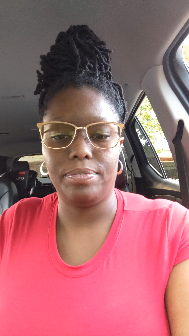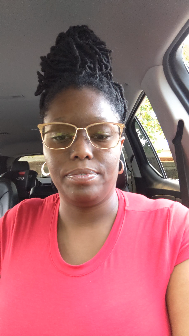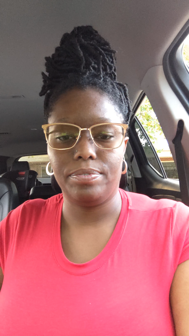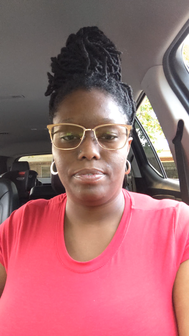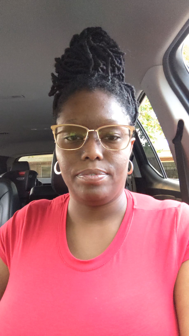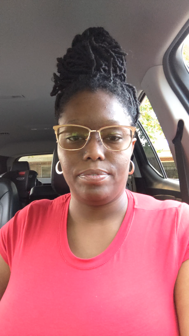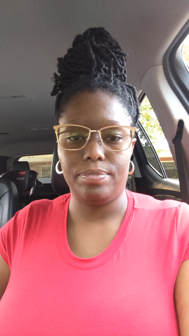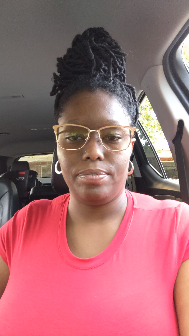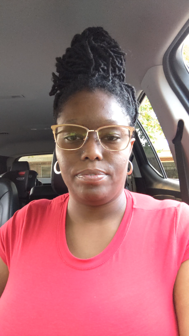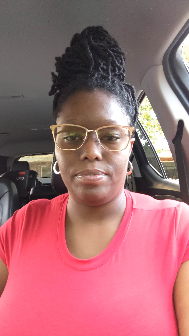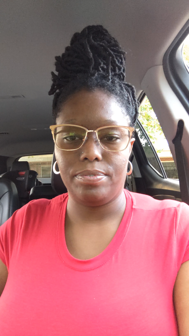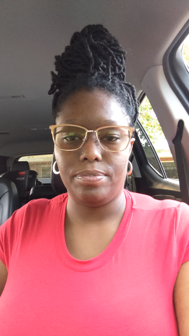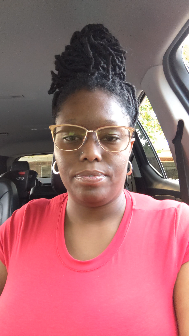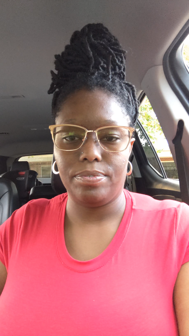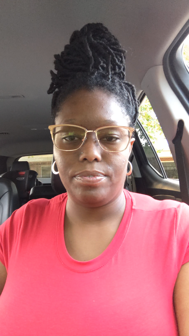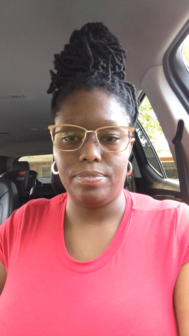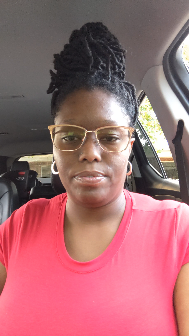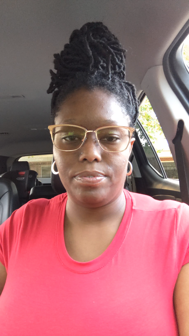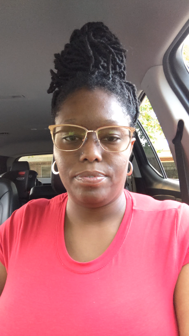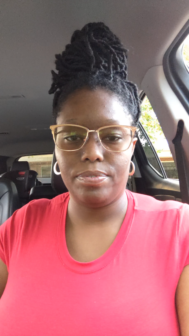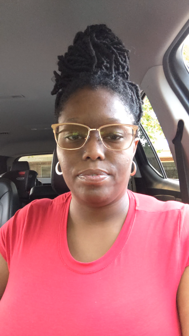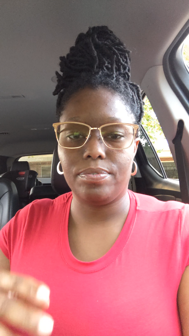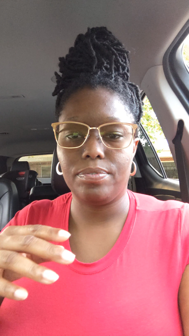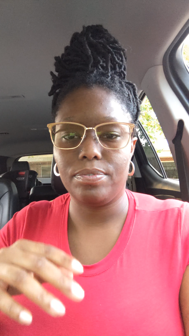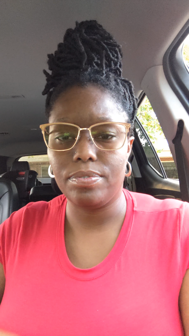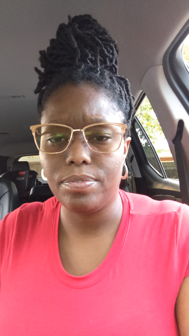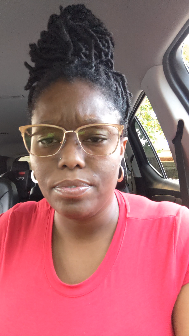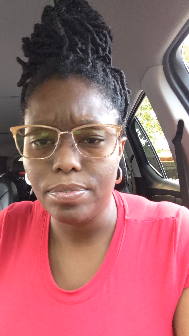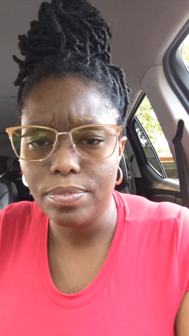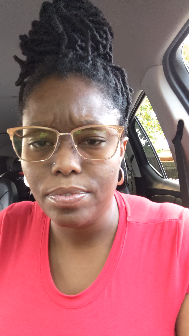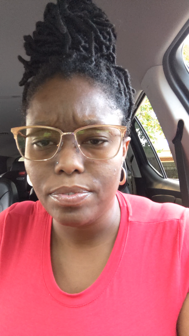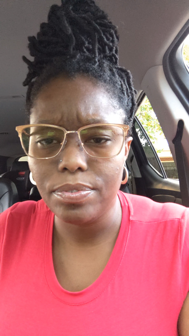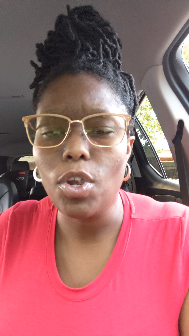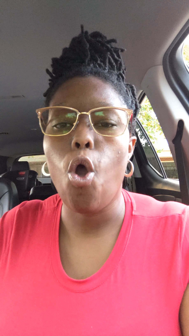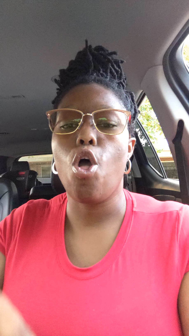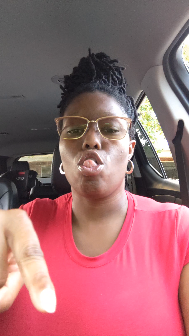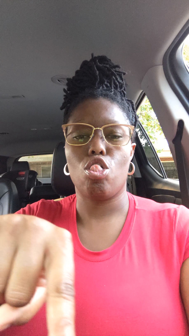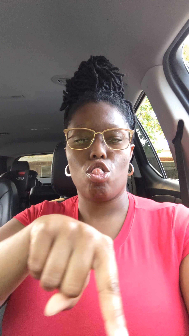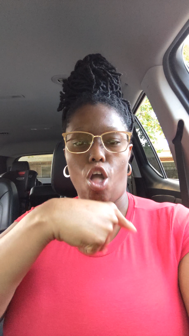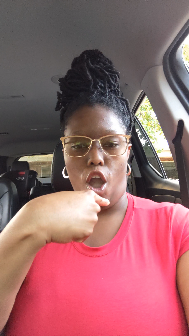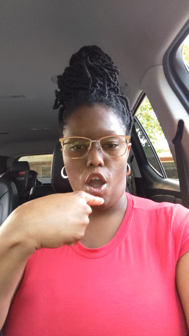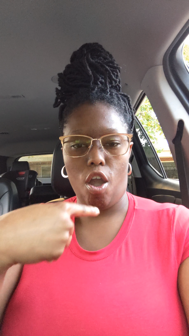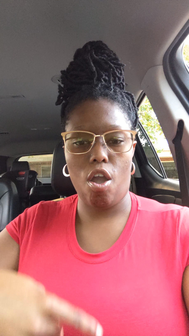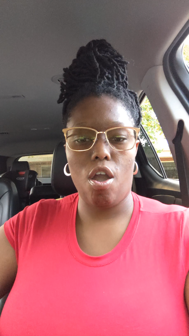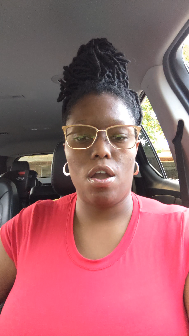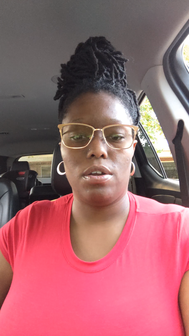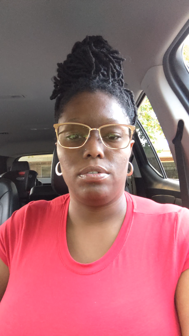long